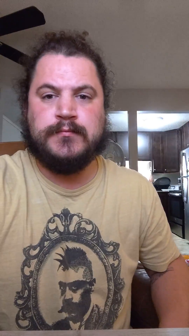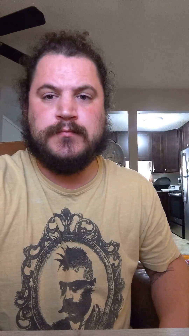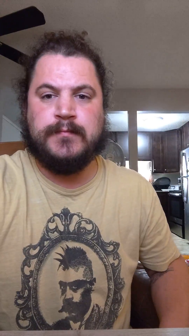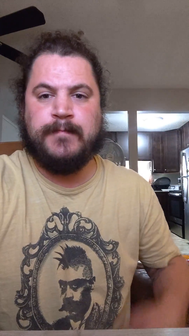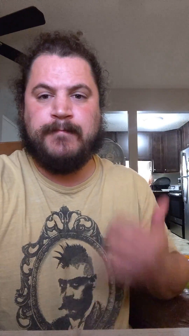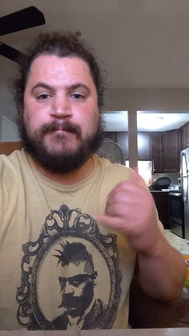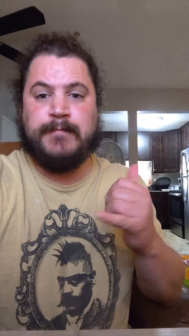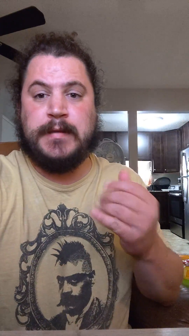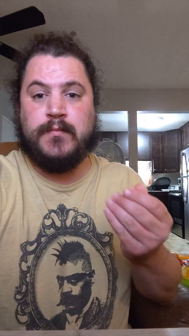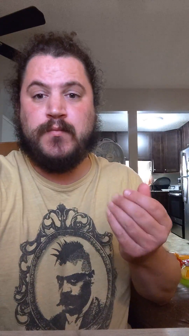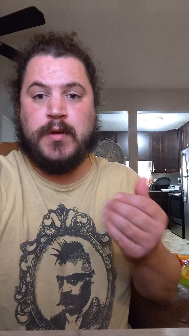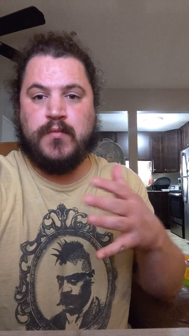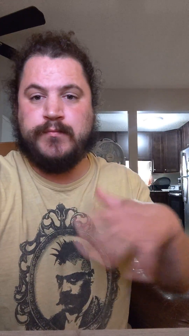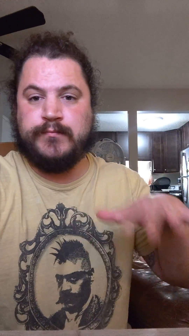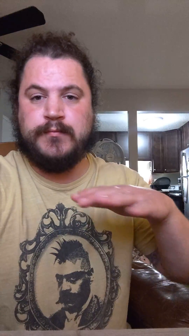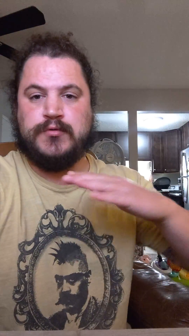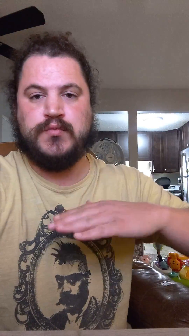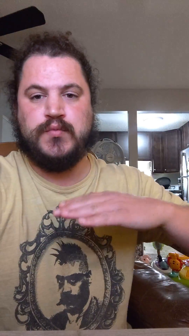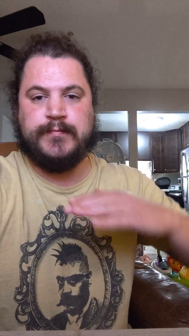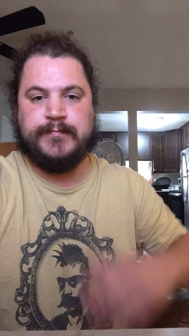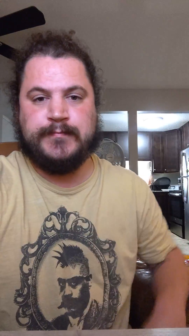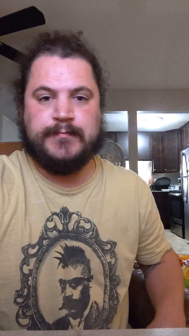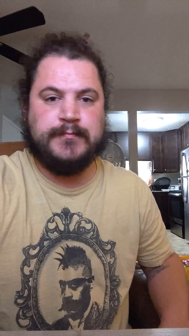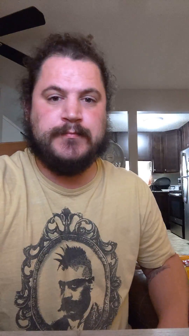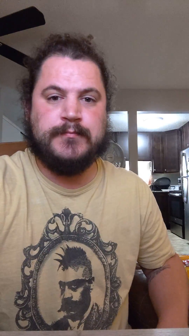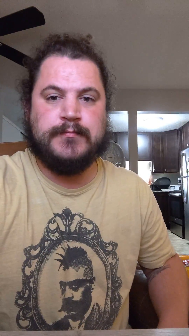playground